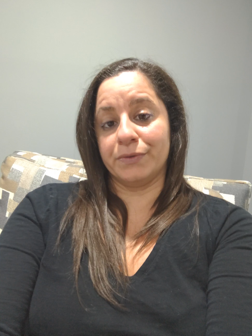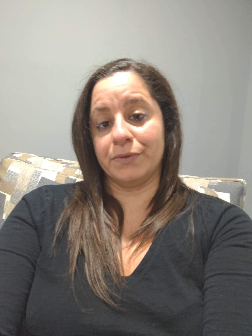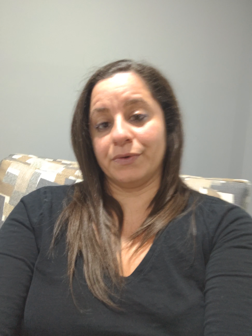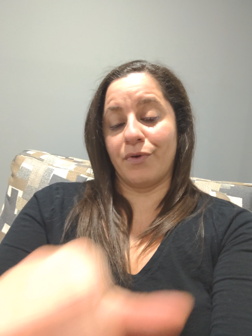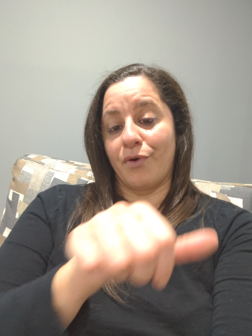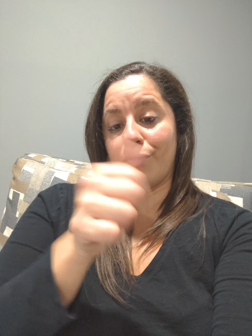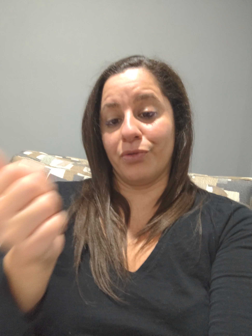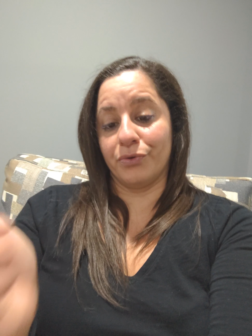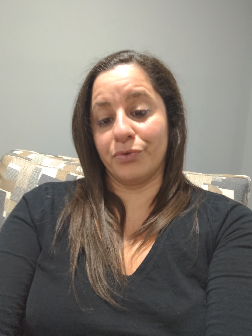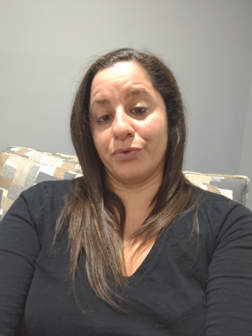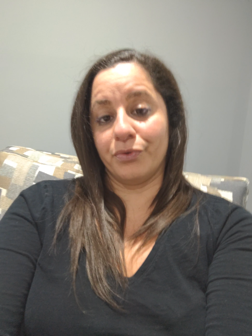another